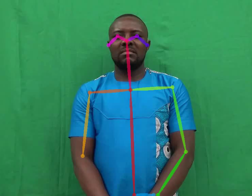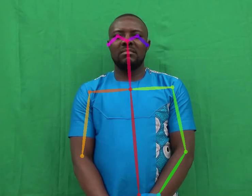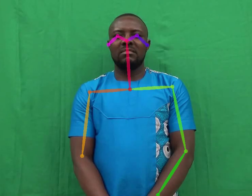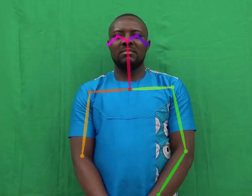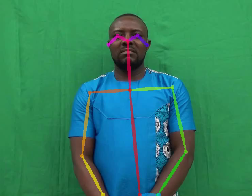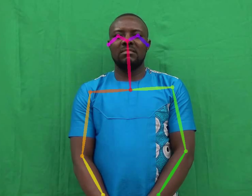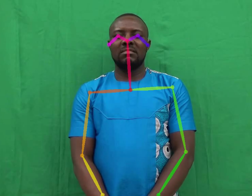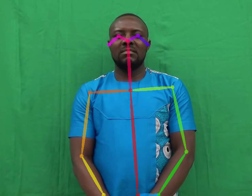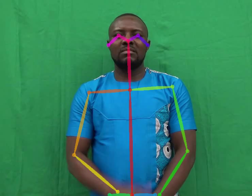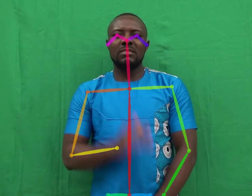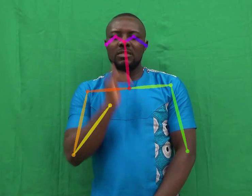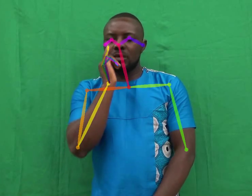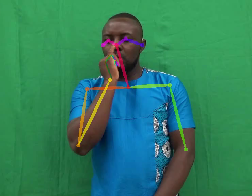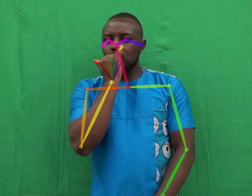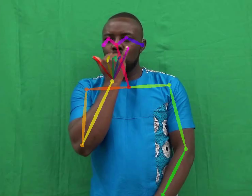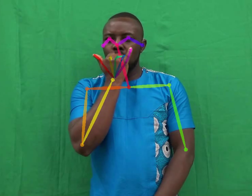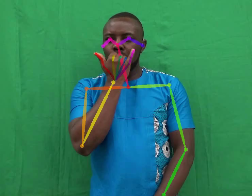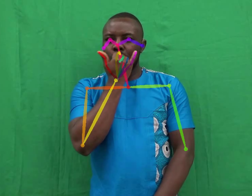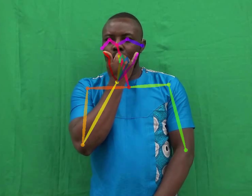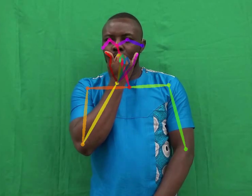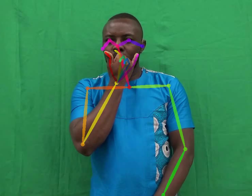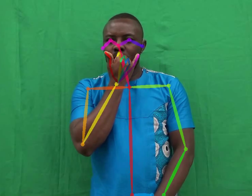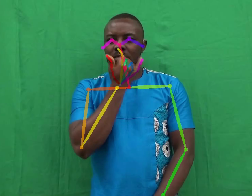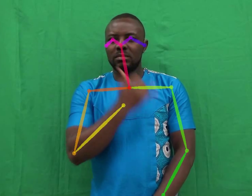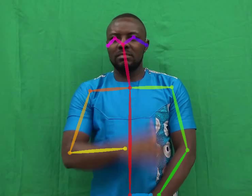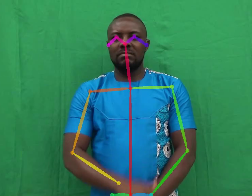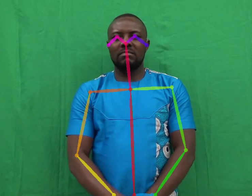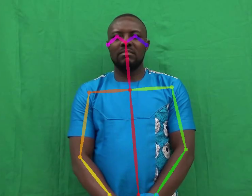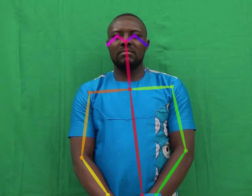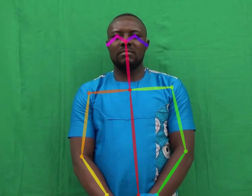kiss